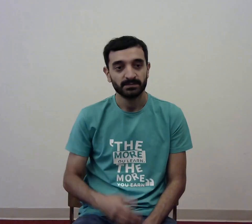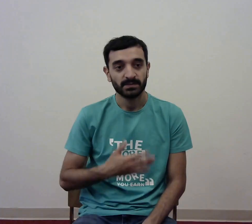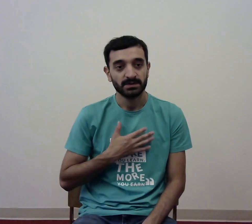mən